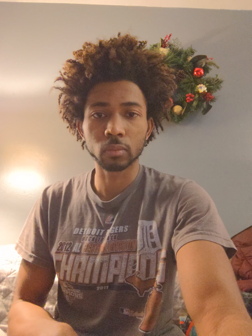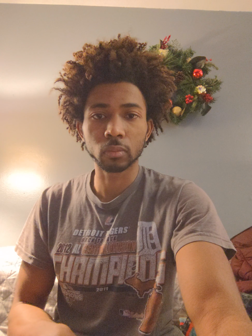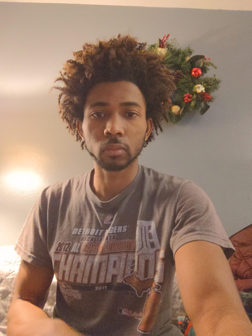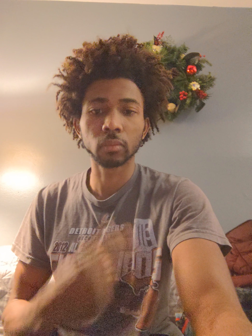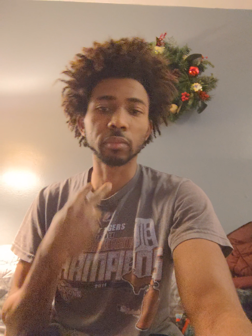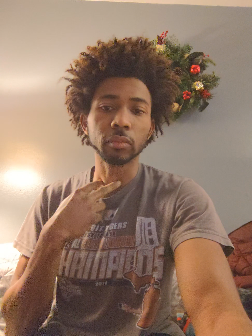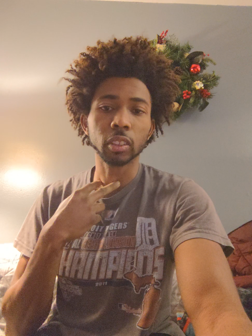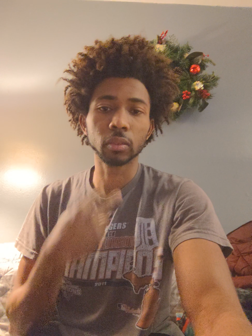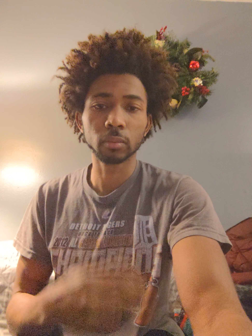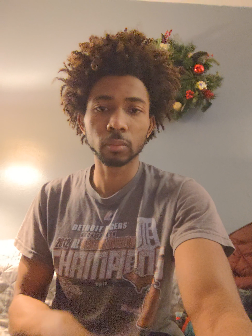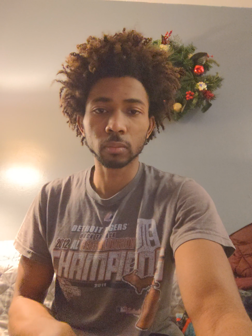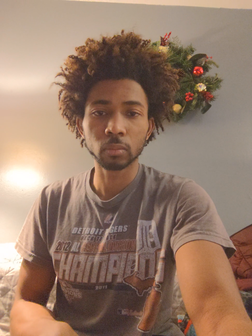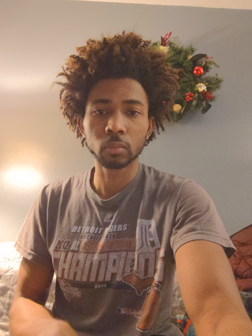stuck